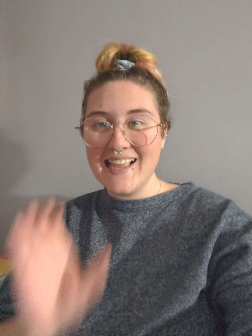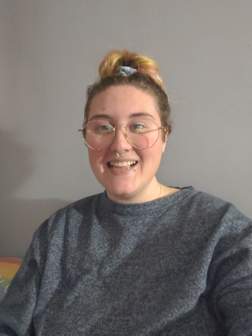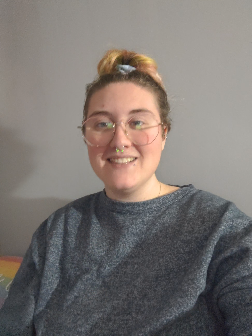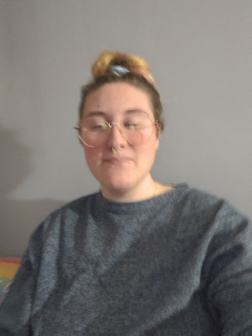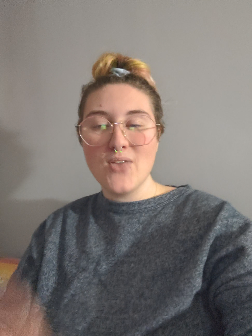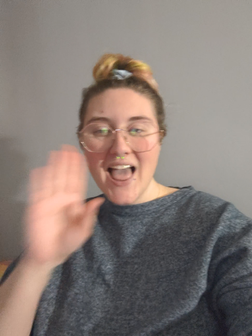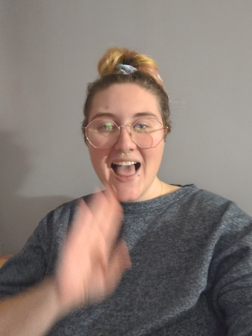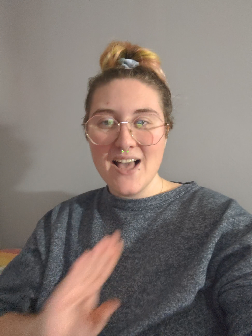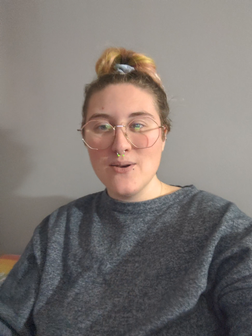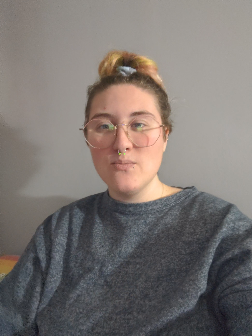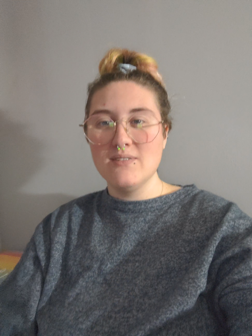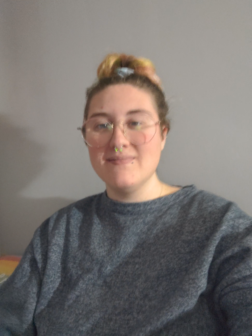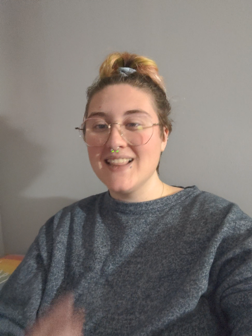brown